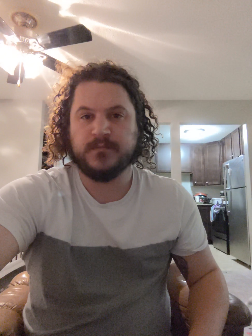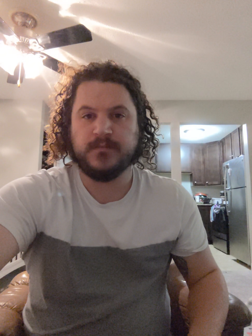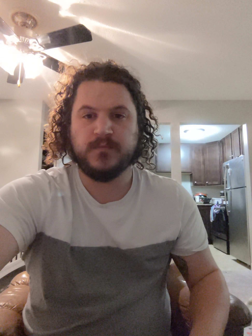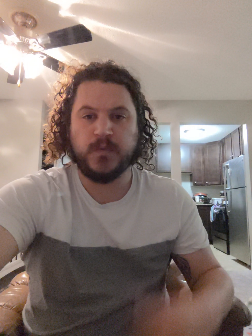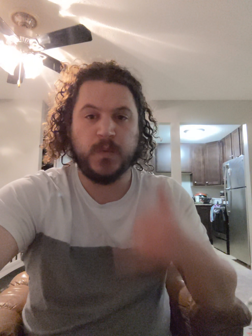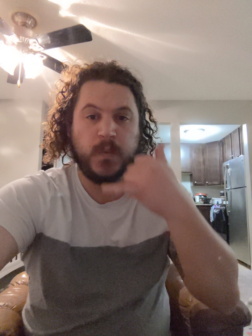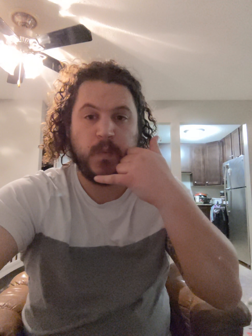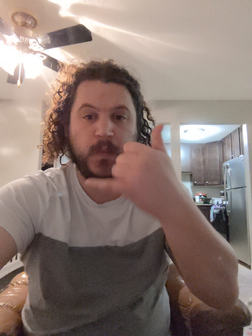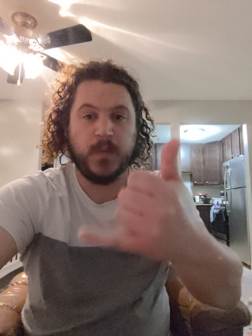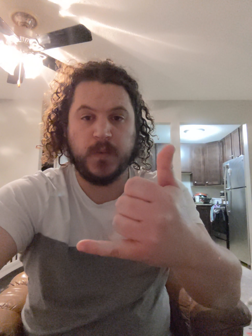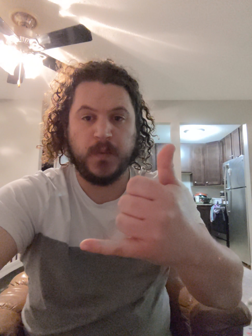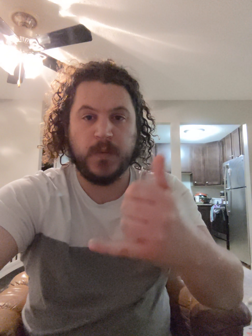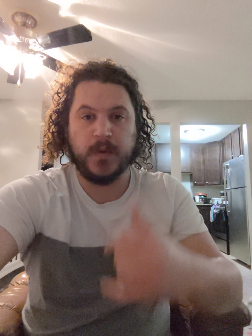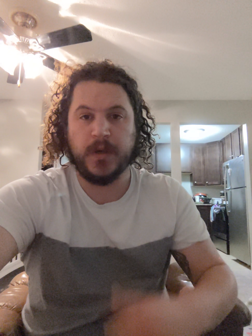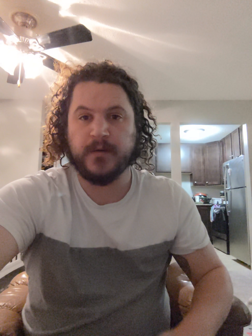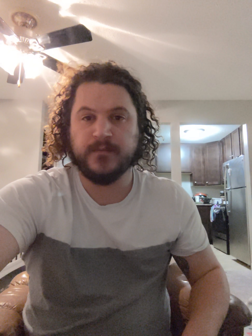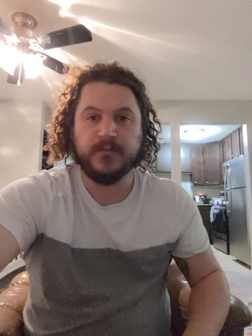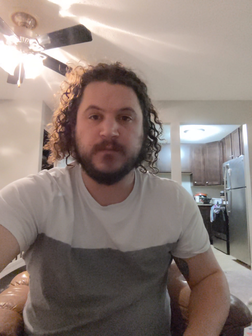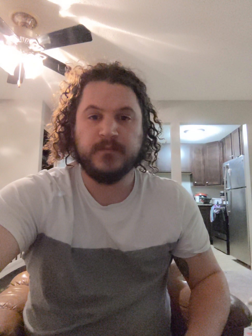call on the phone